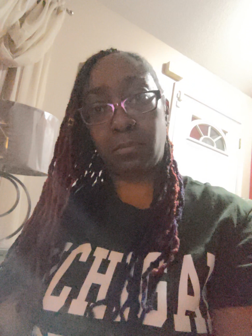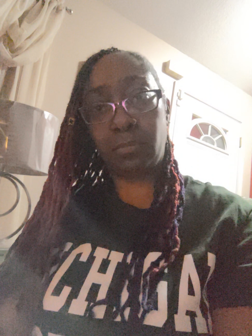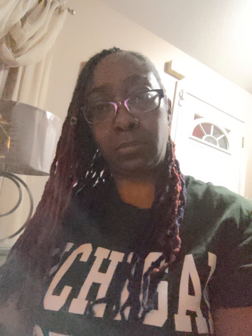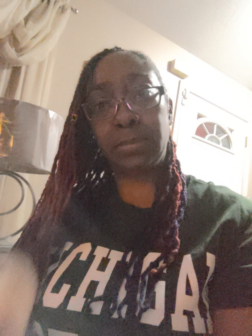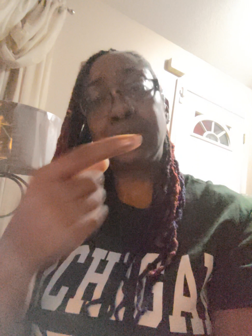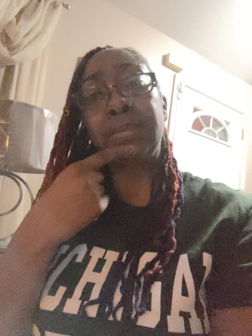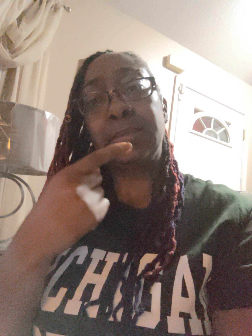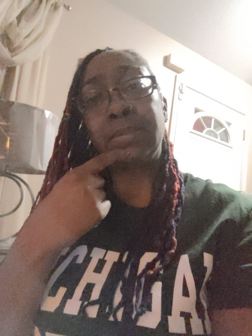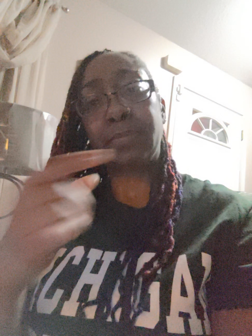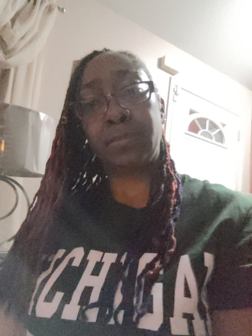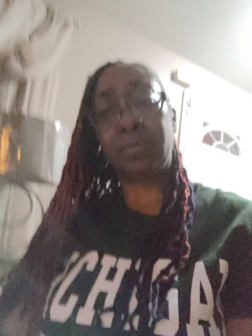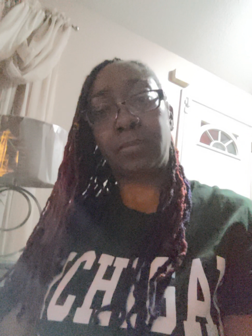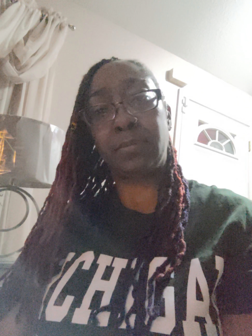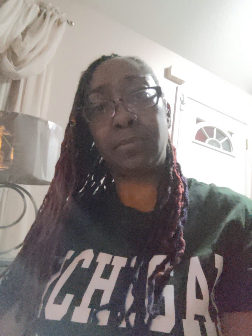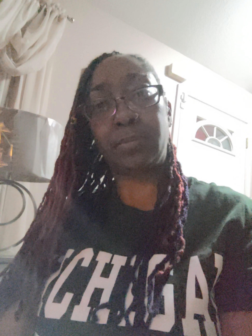say